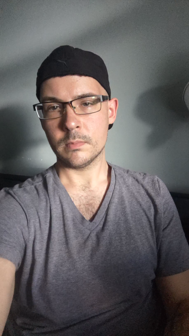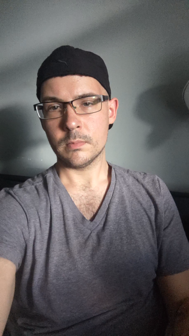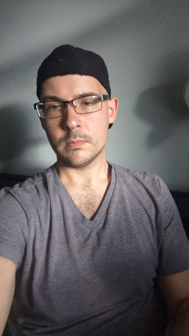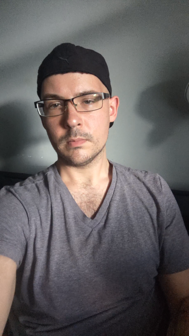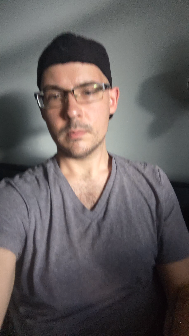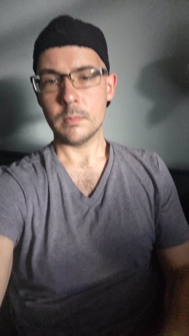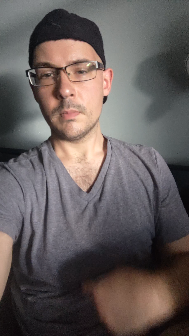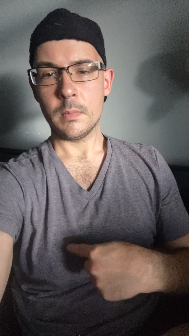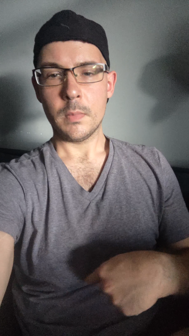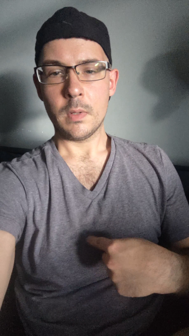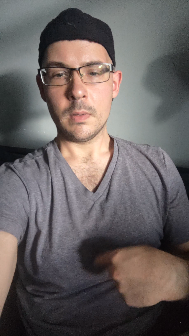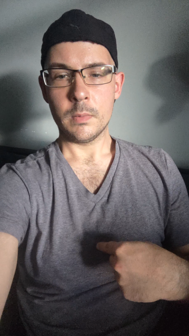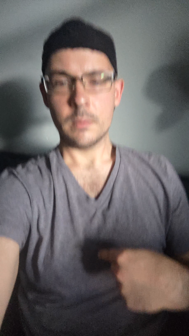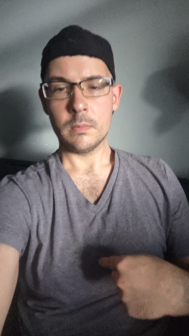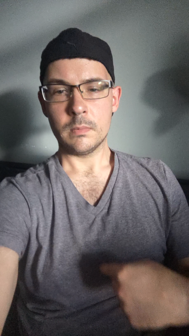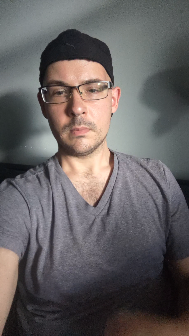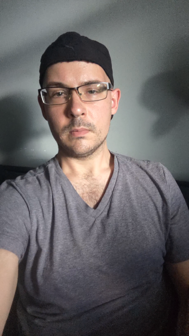belly button